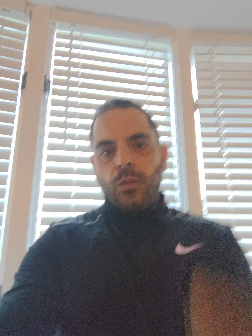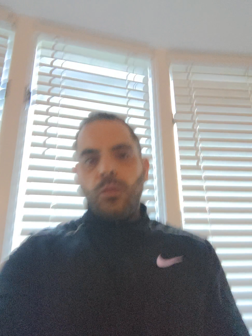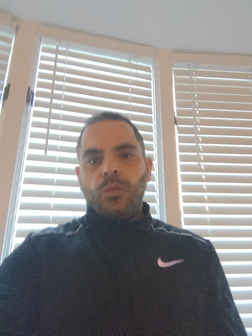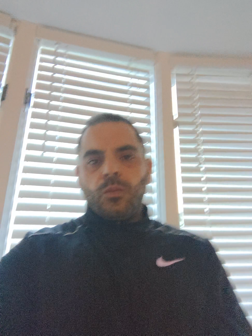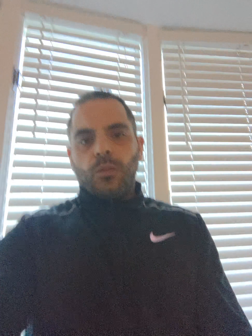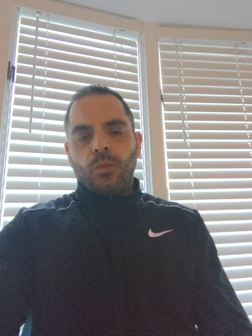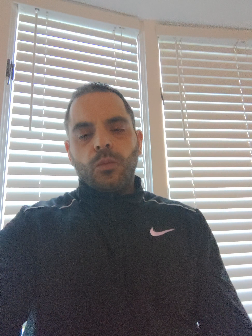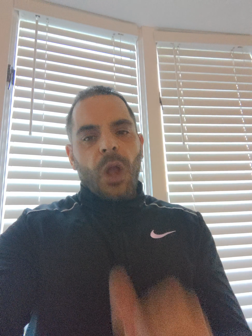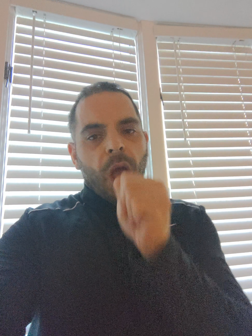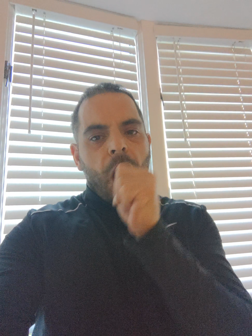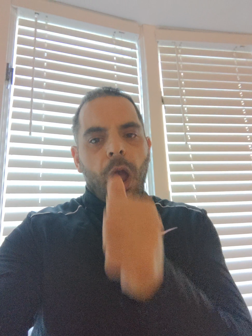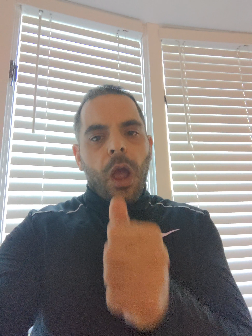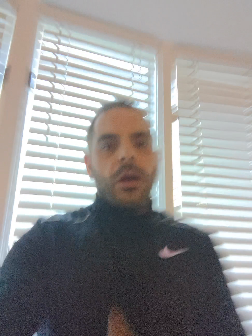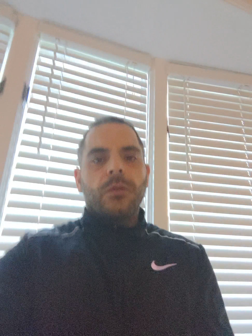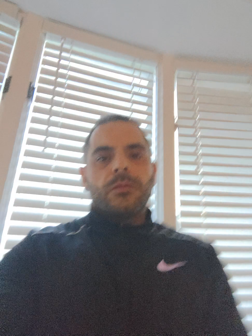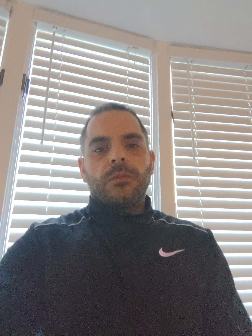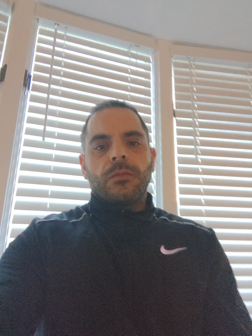nuts